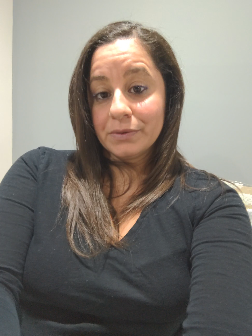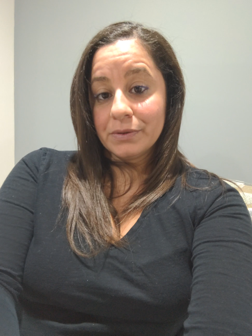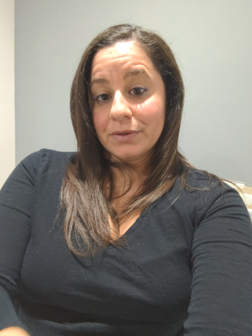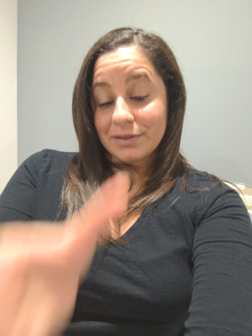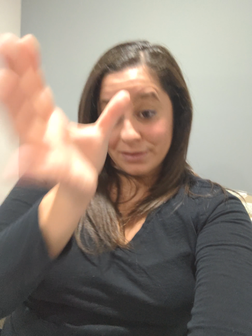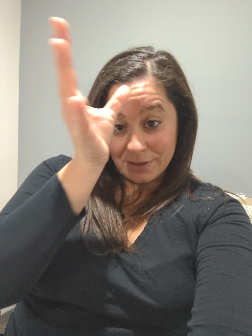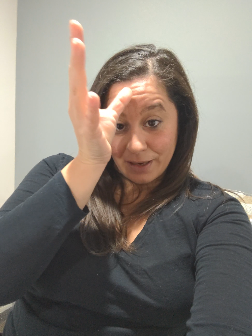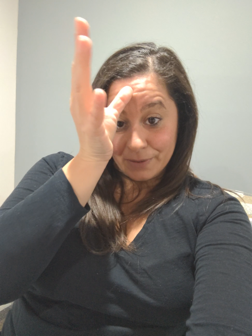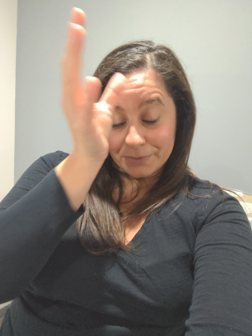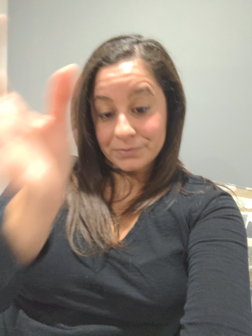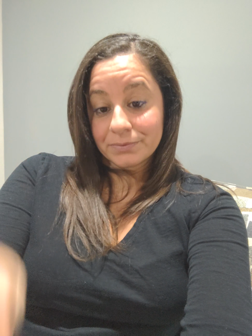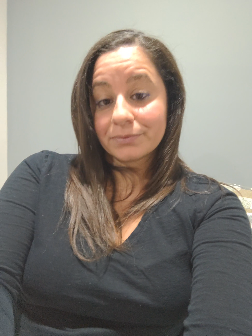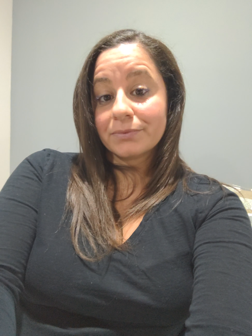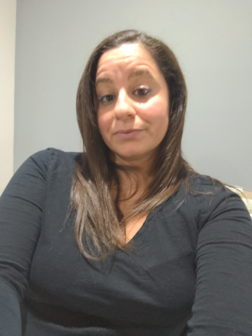dad